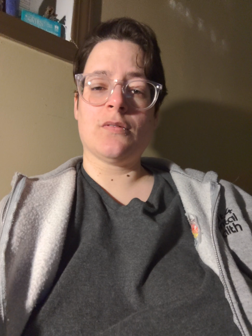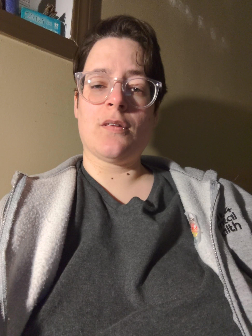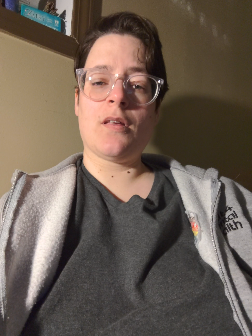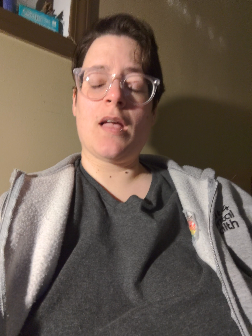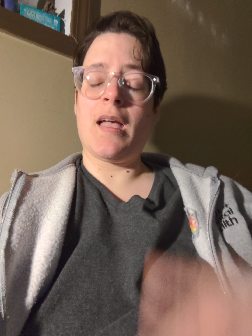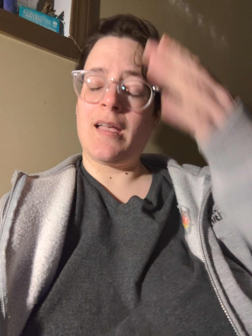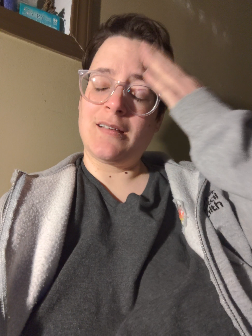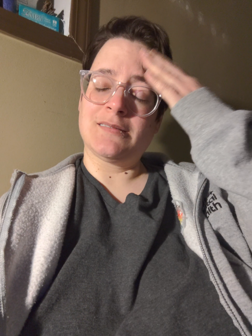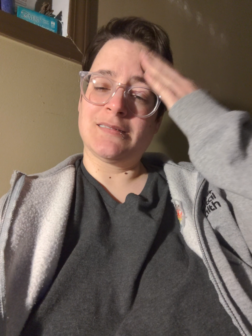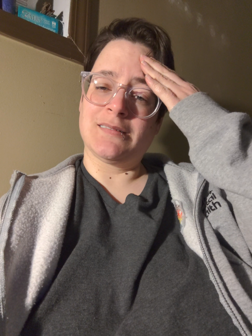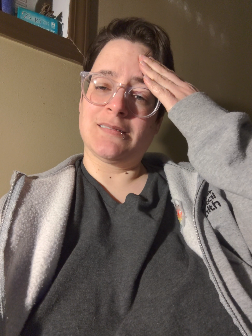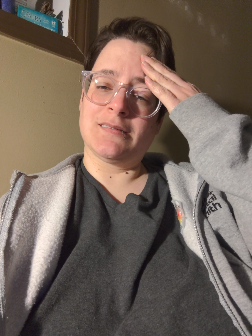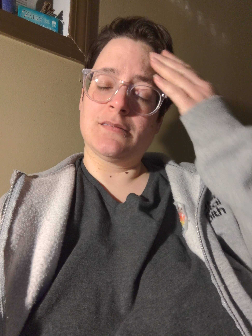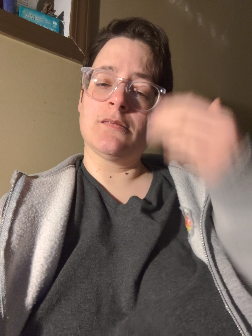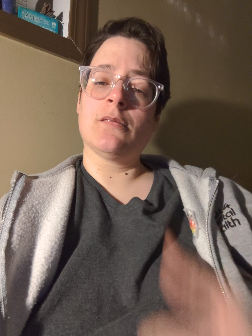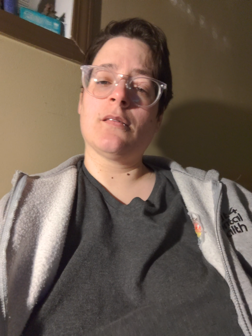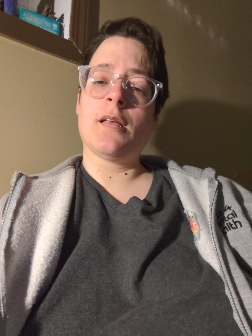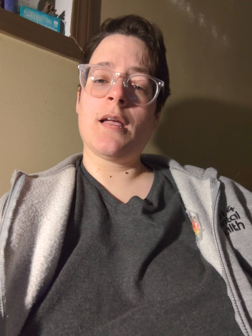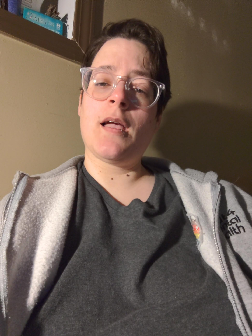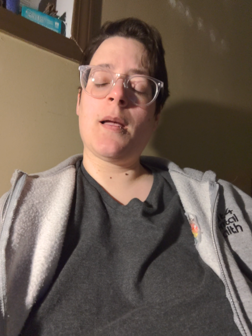hat